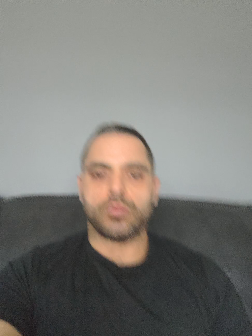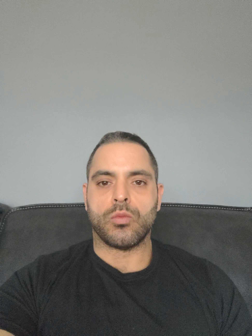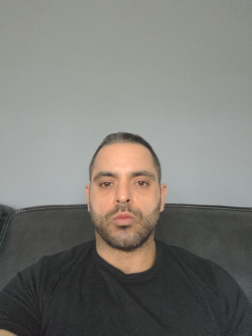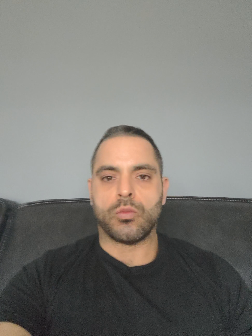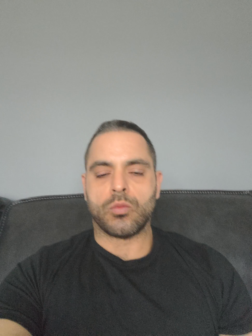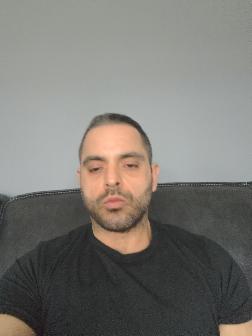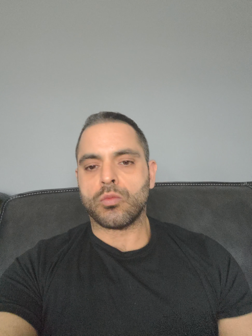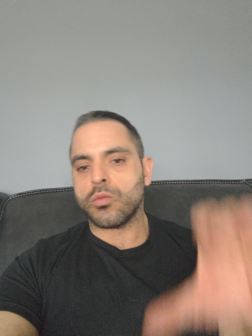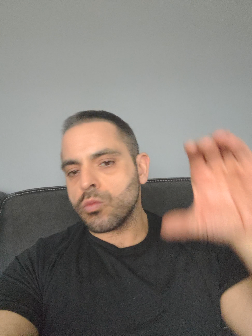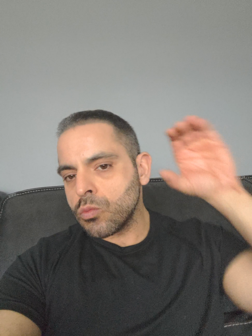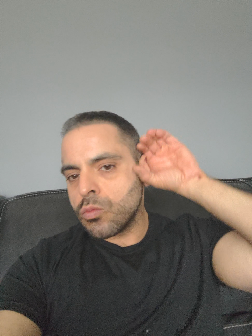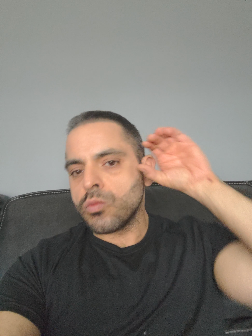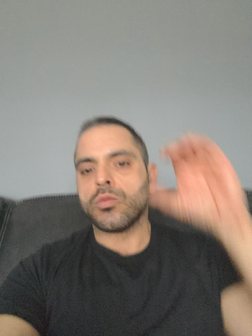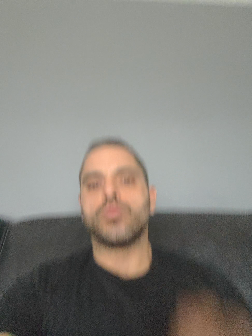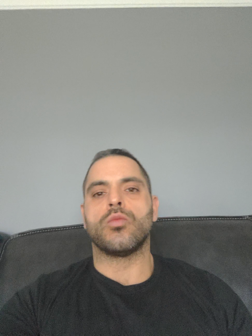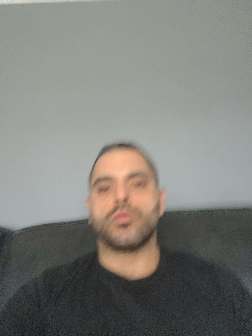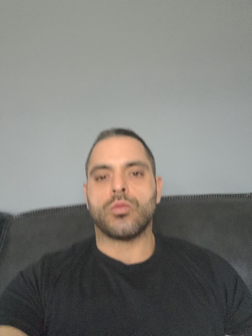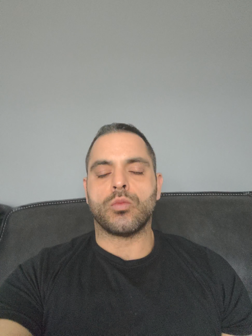listen